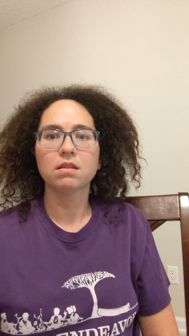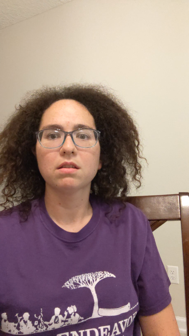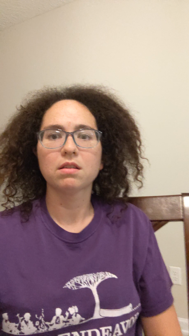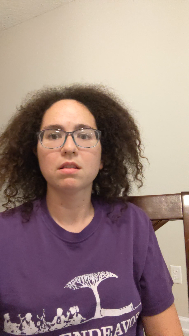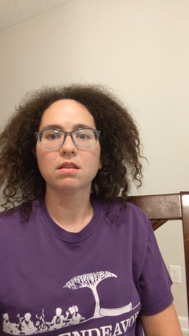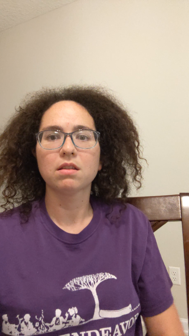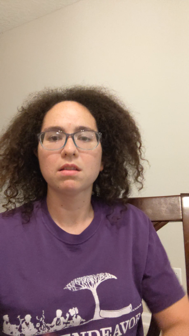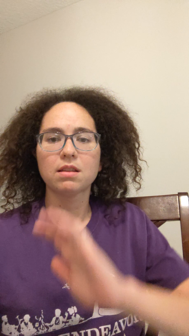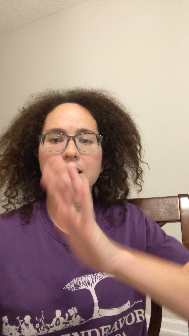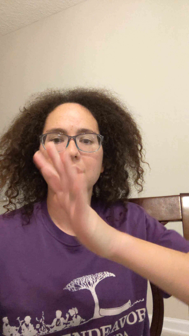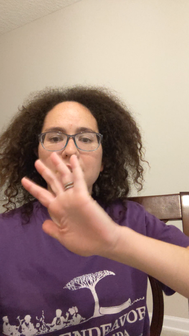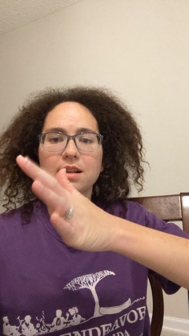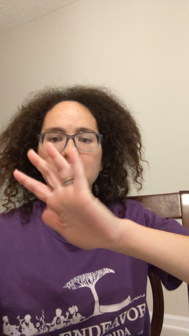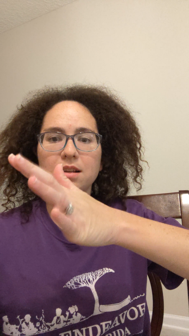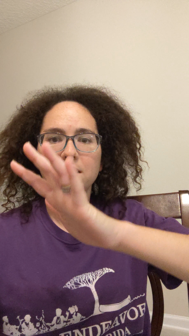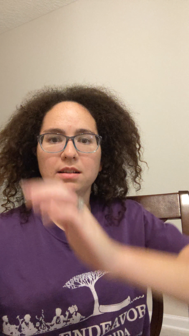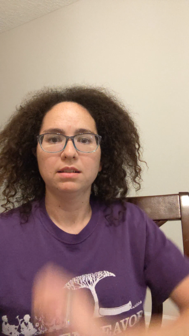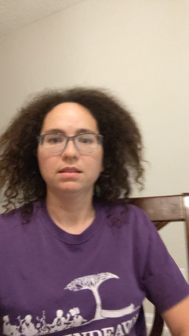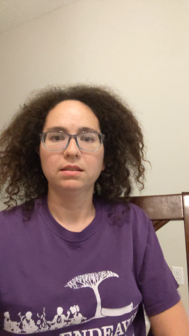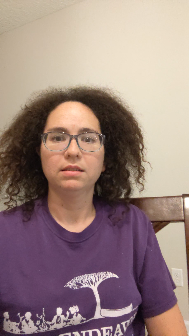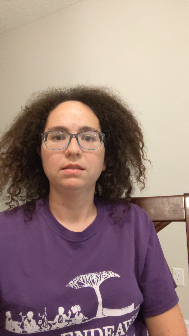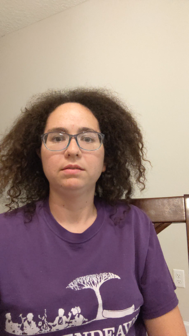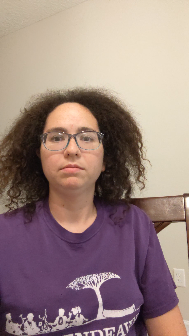cheese